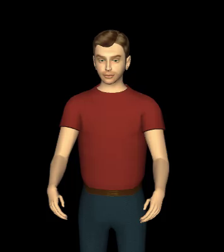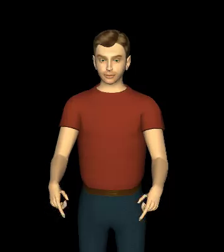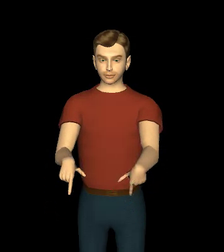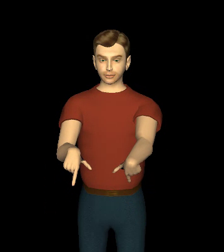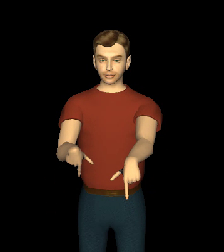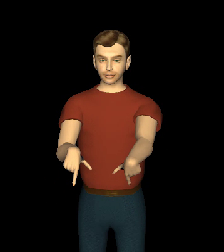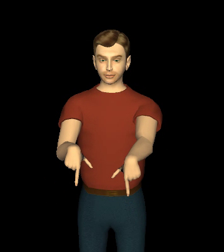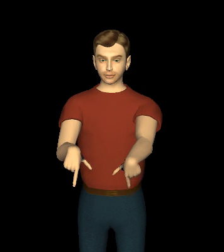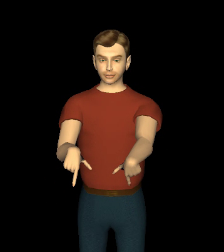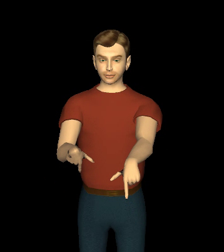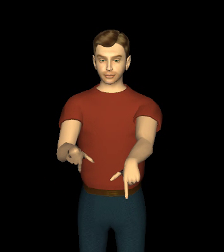سيرا على الأقدام